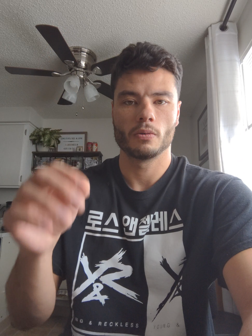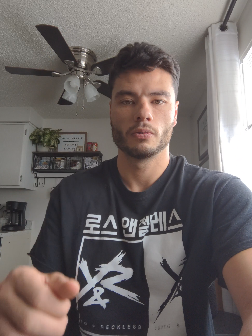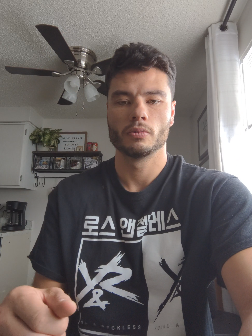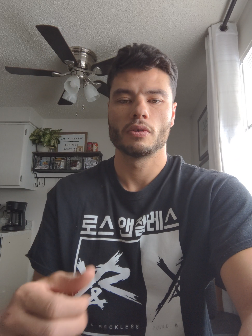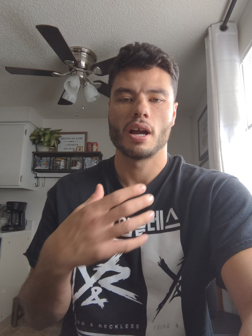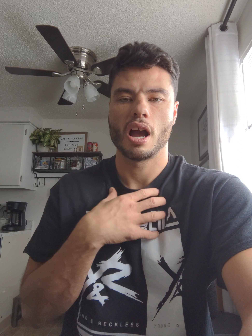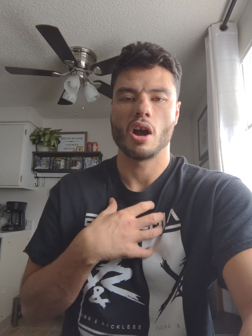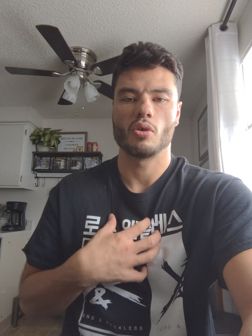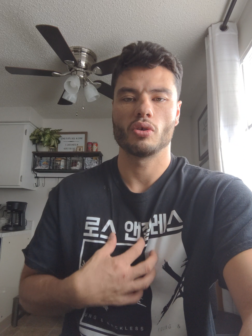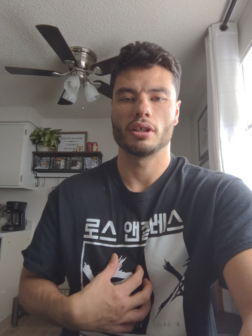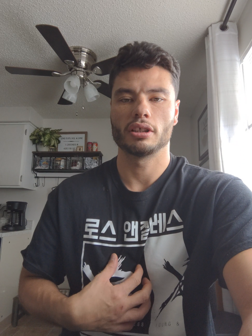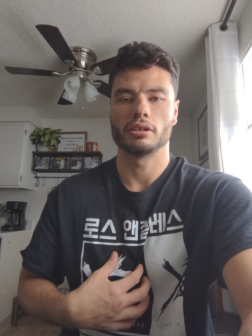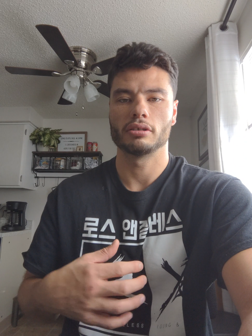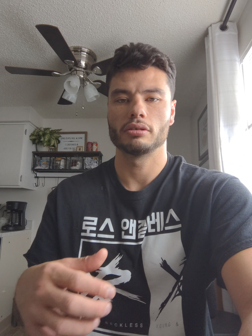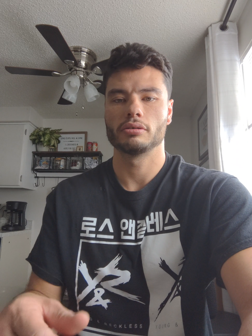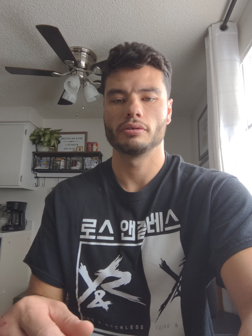hungry